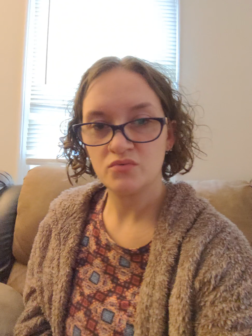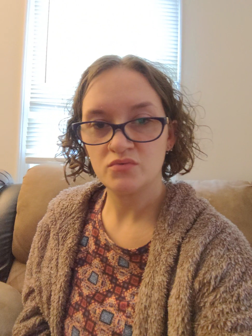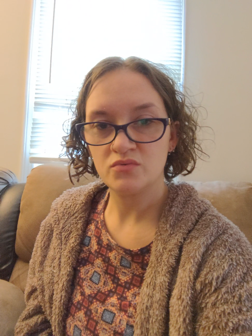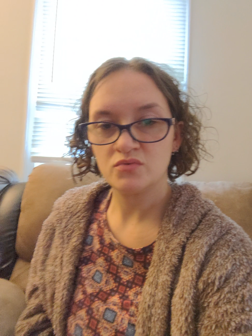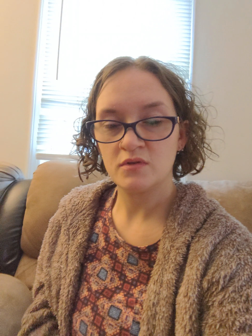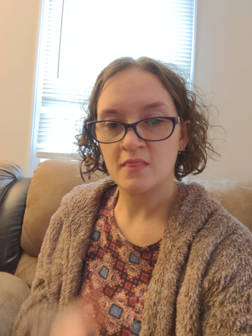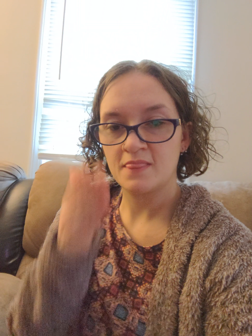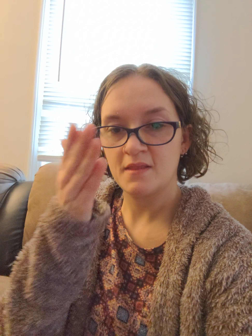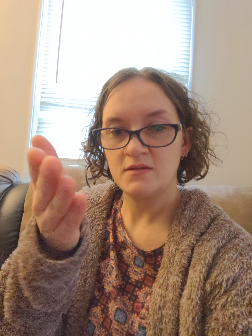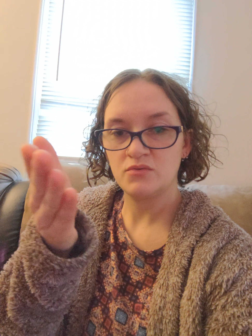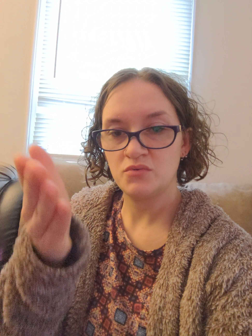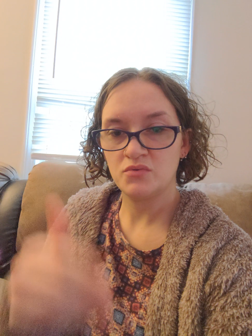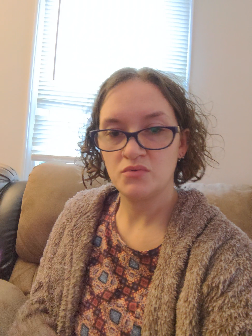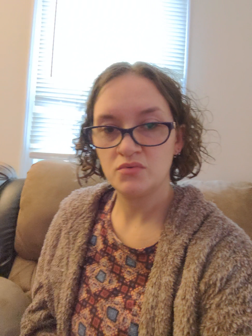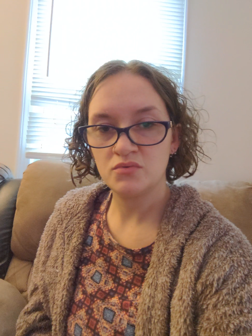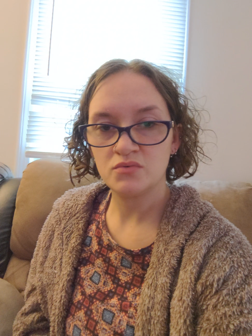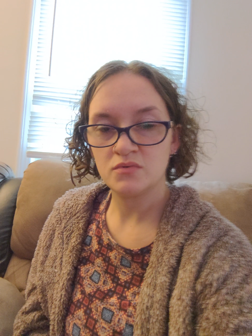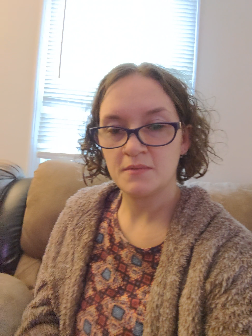there